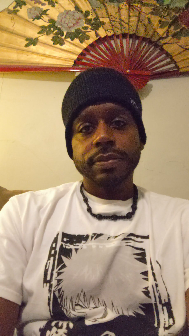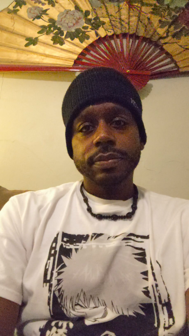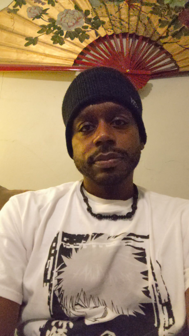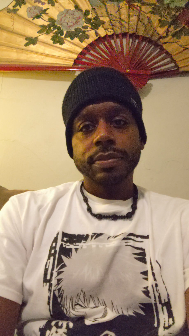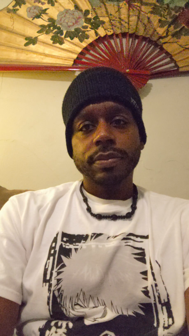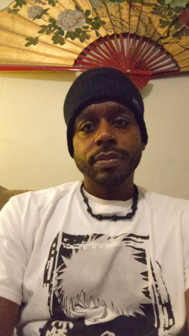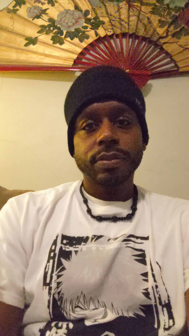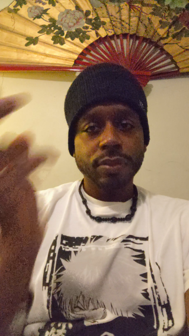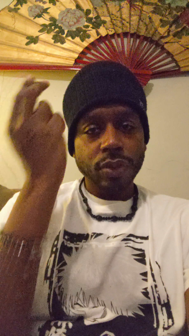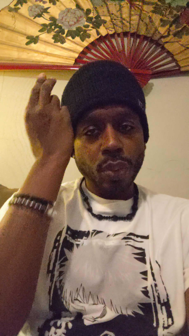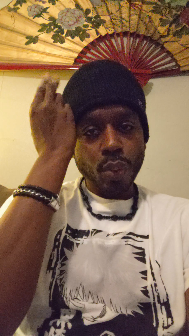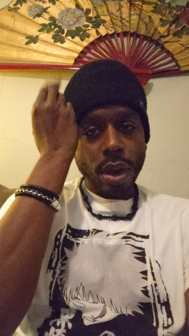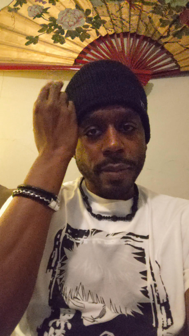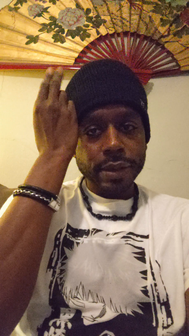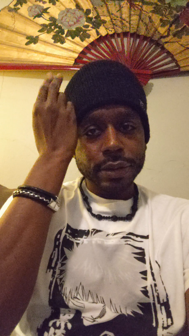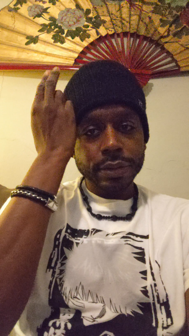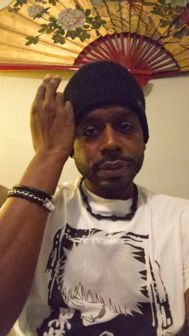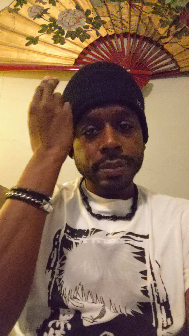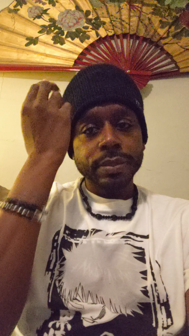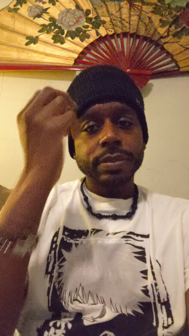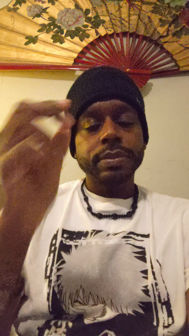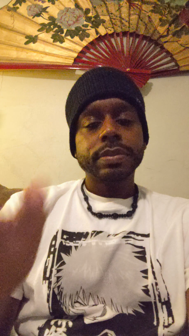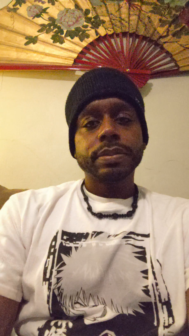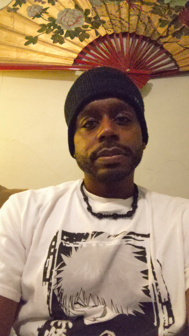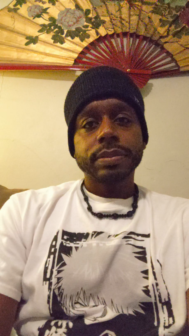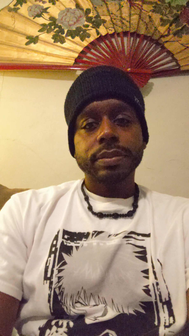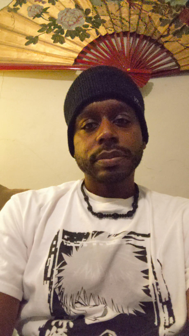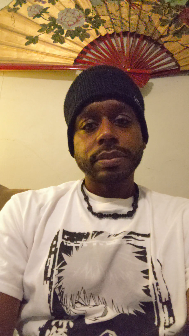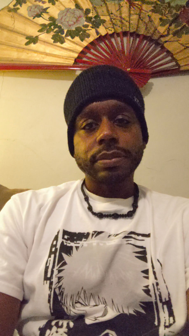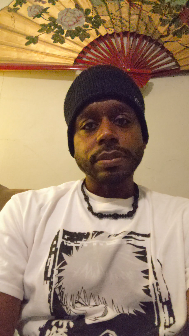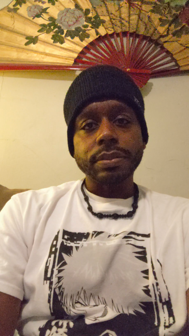rabbit